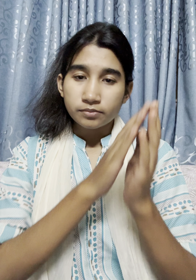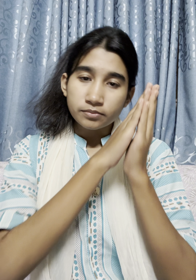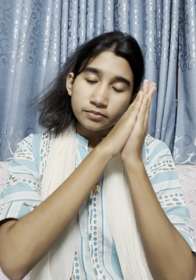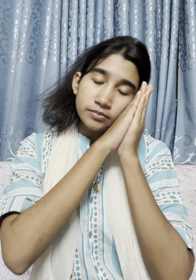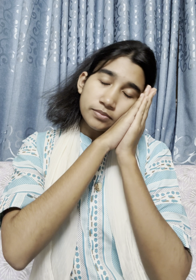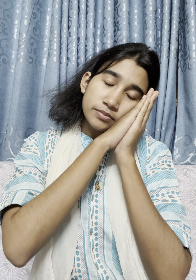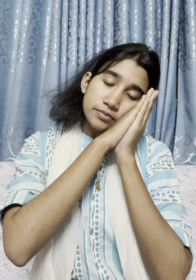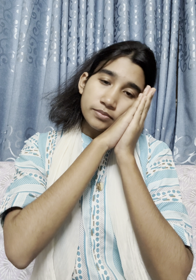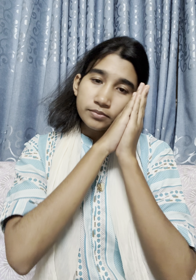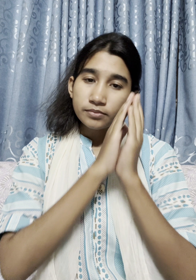ঘুমানো